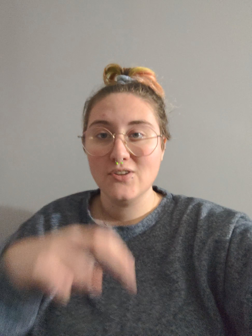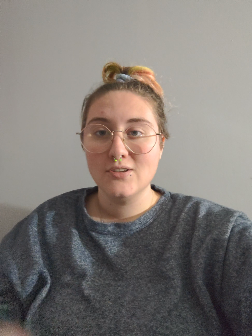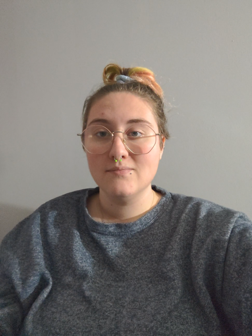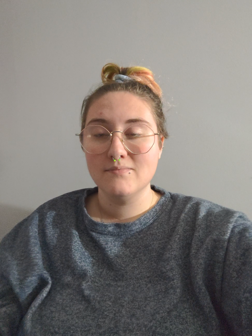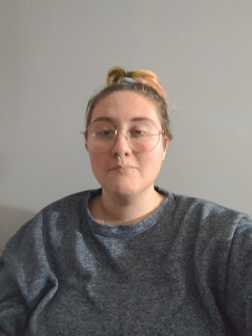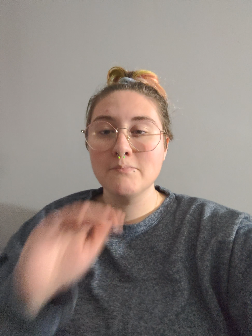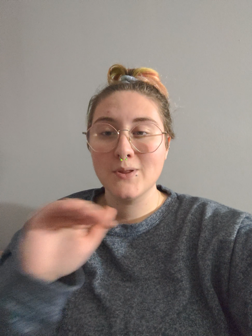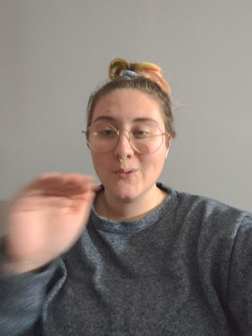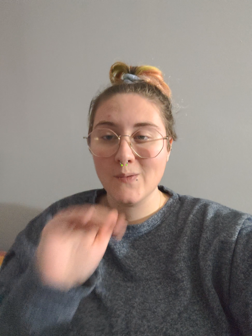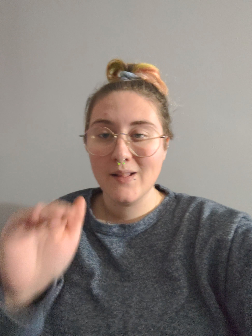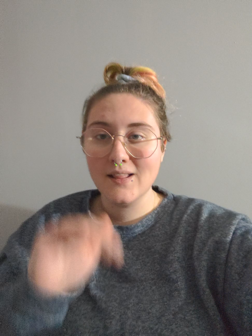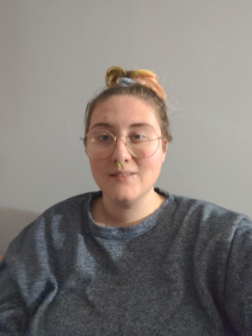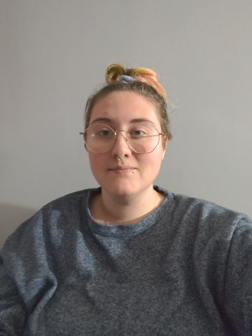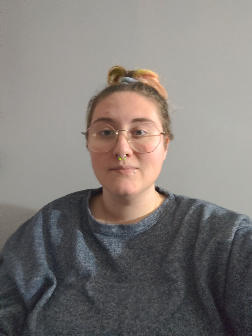pool